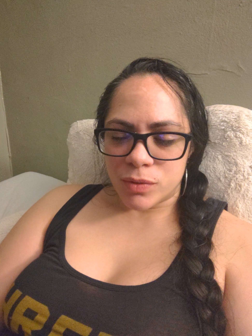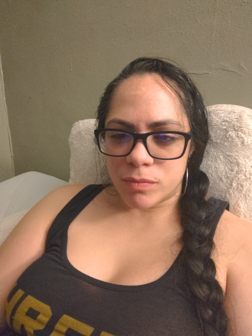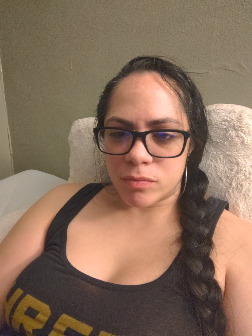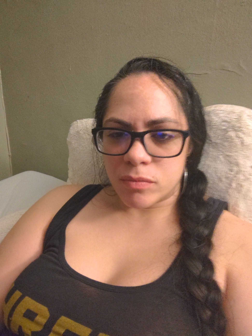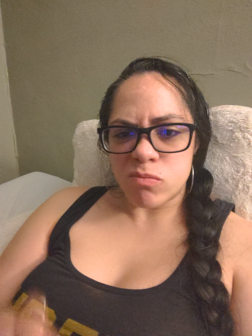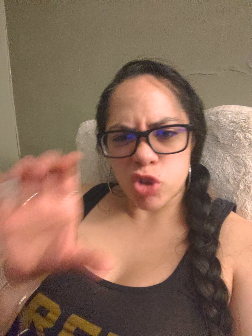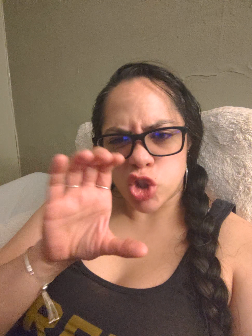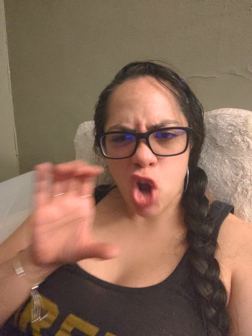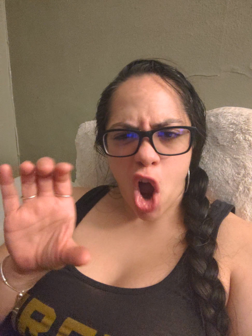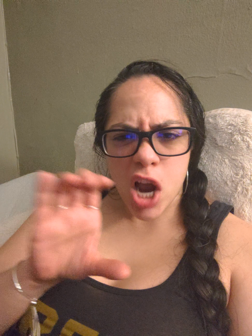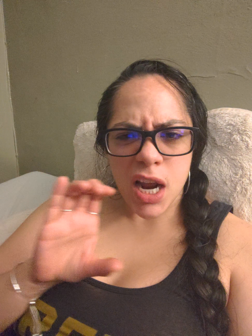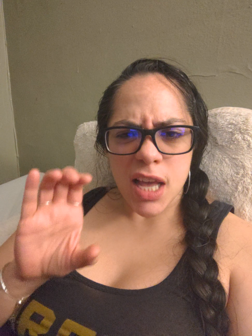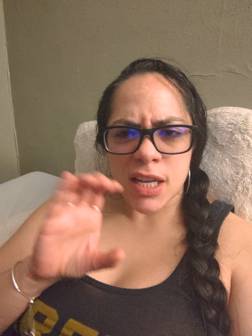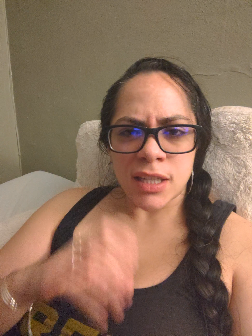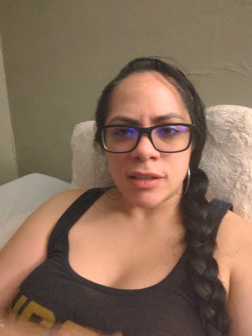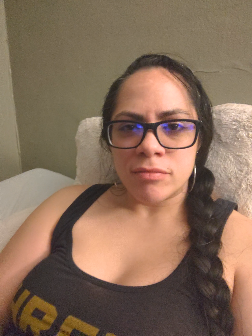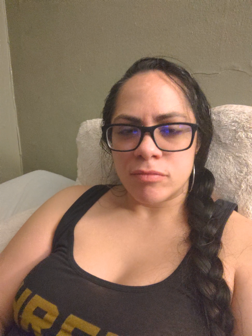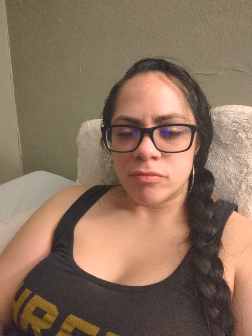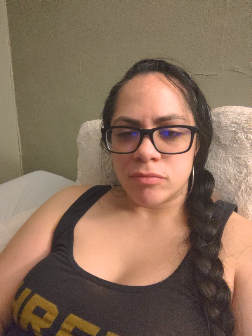chocolate